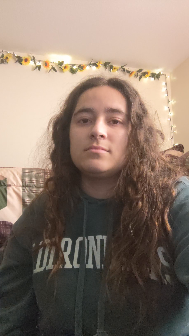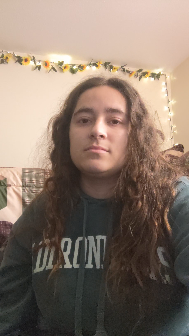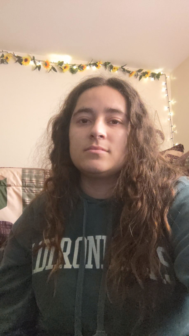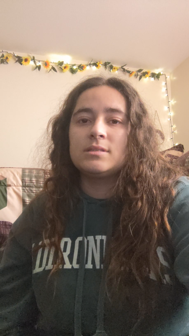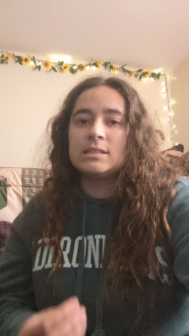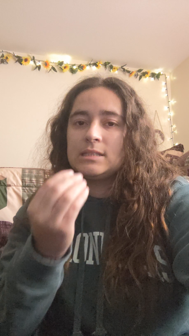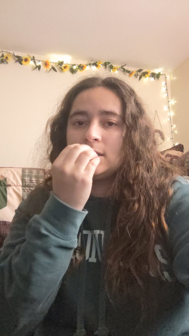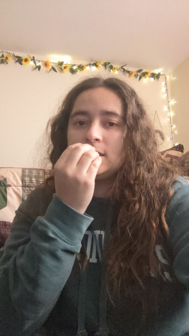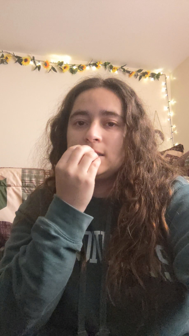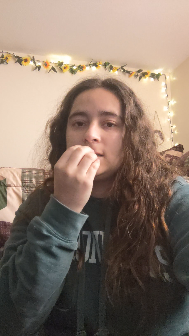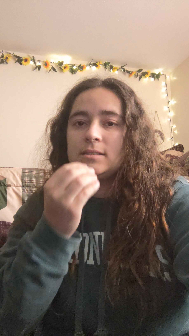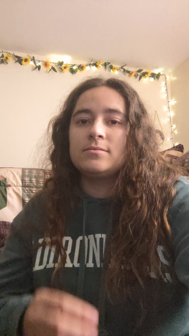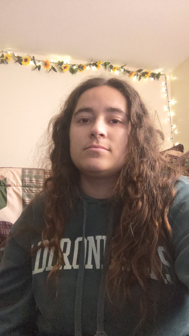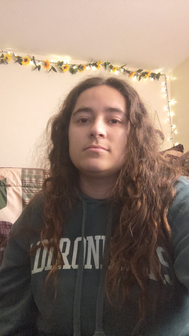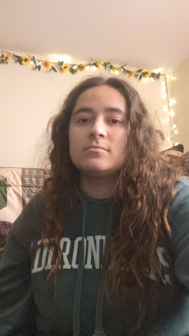eat